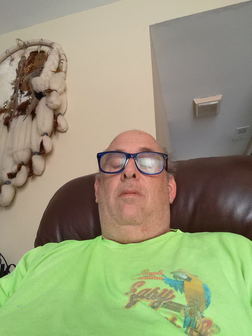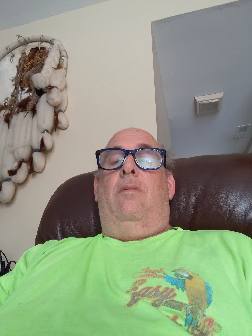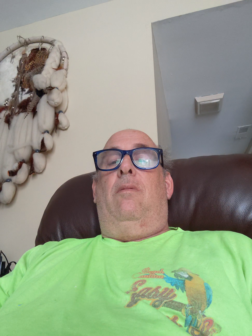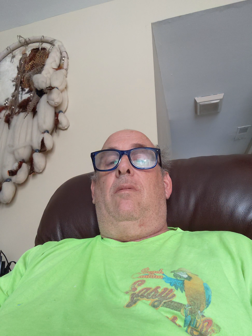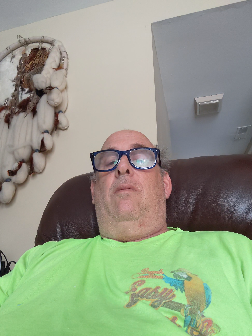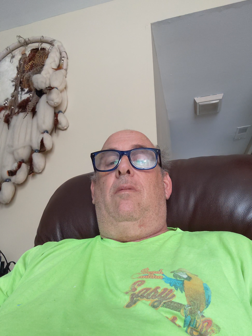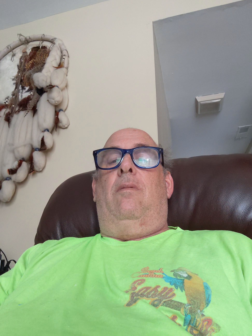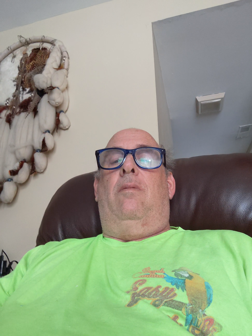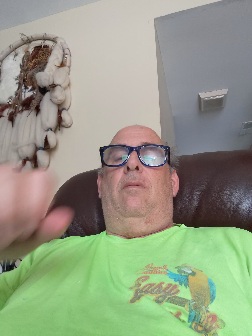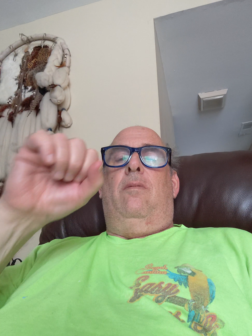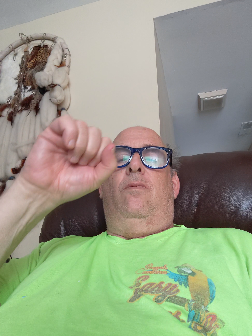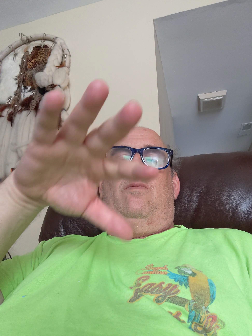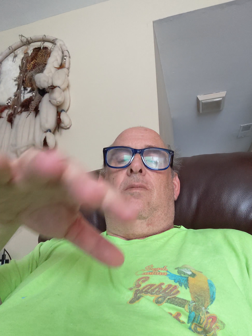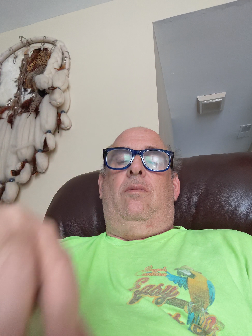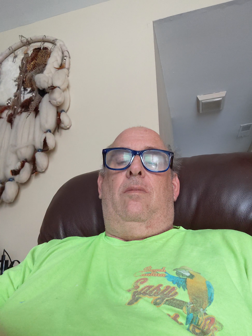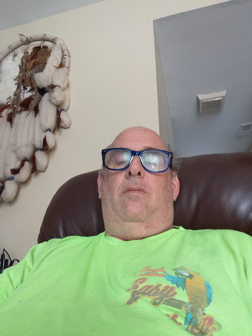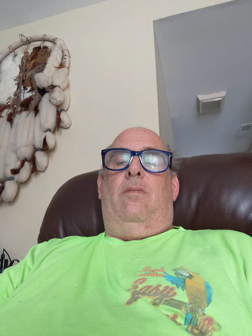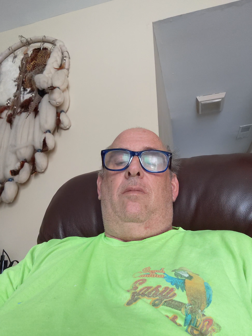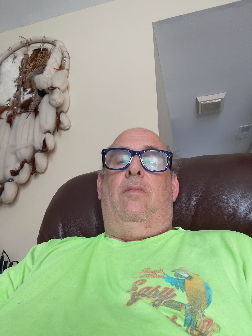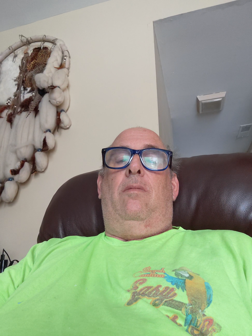drop